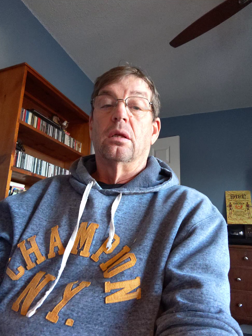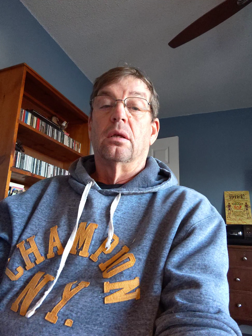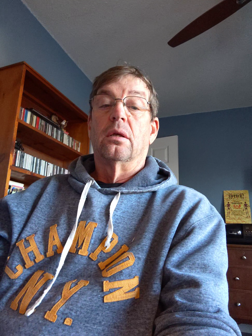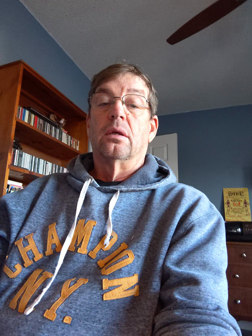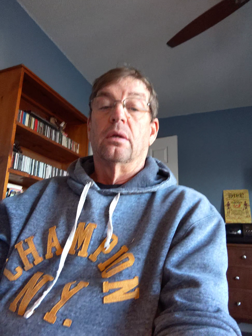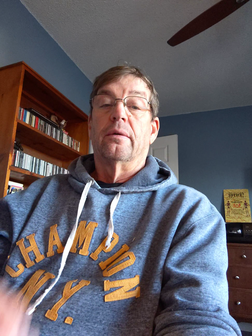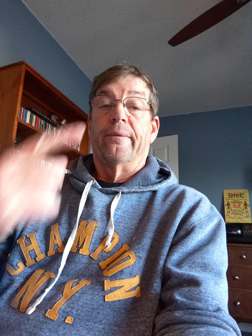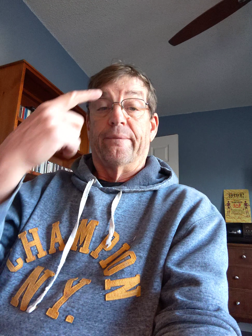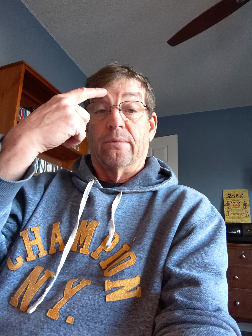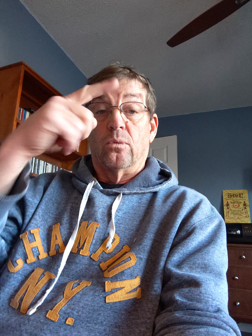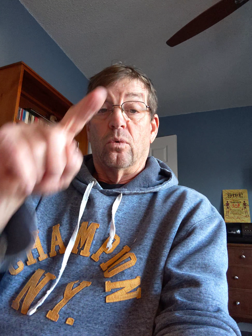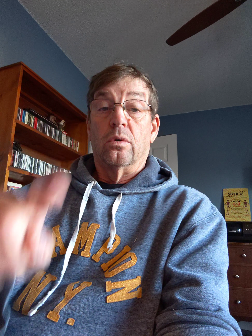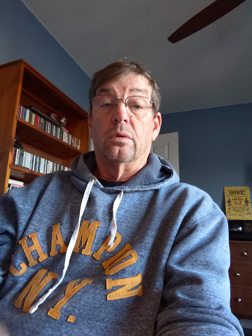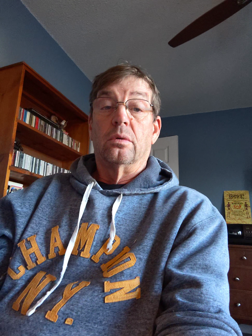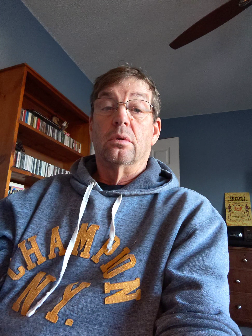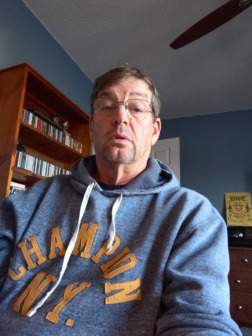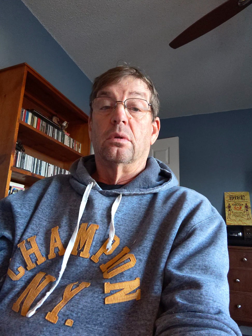for